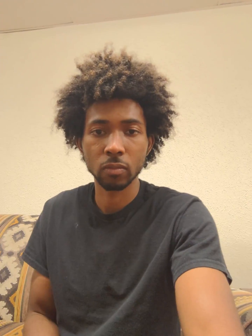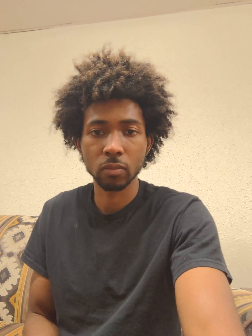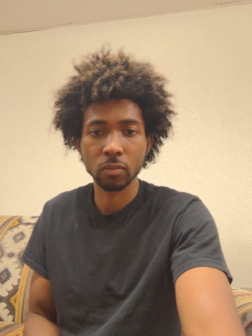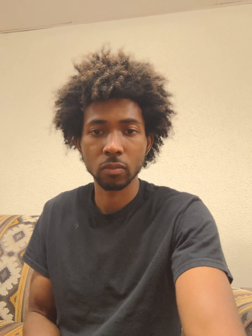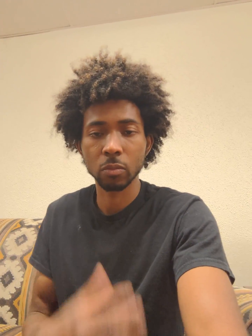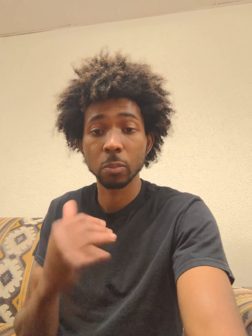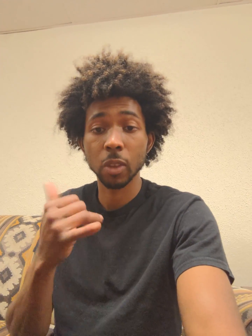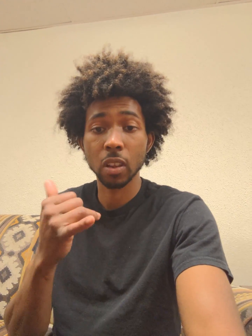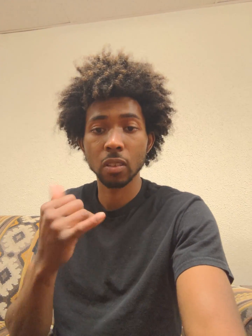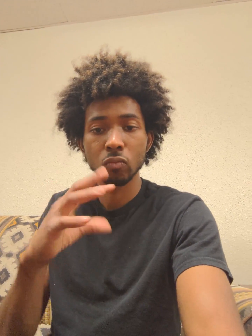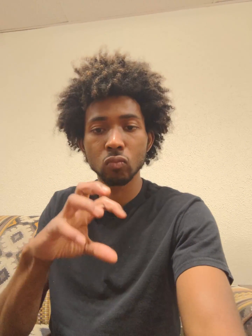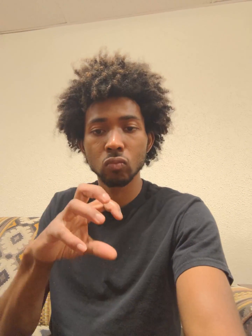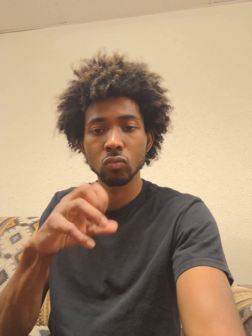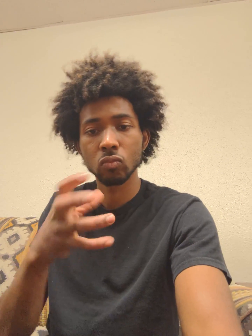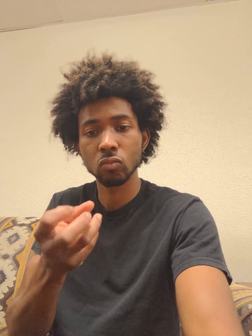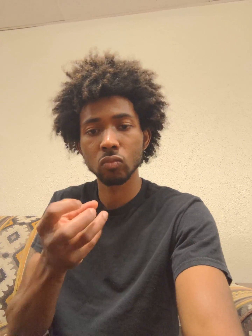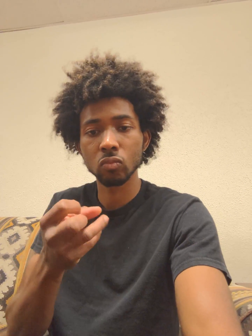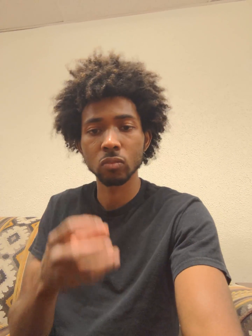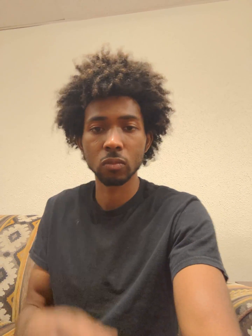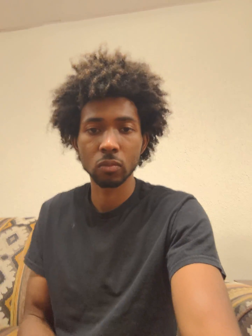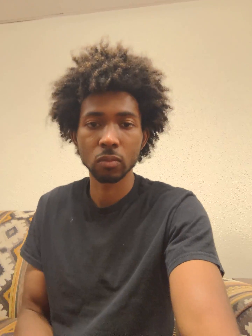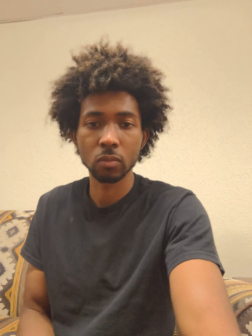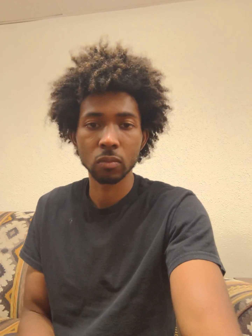play dough